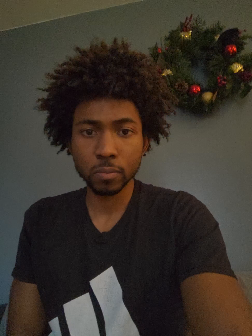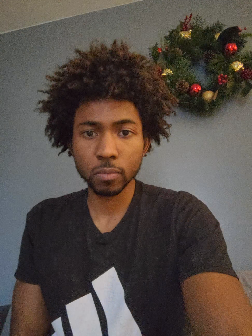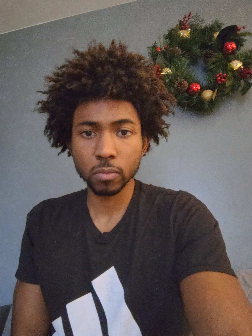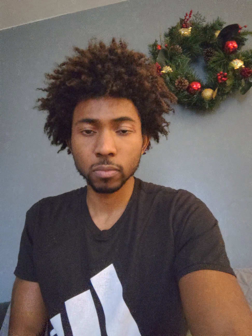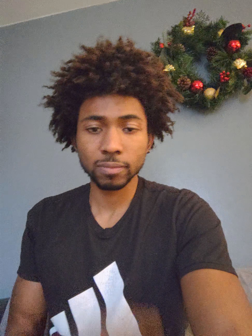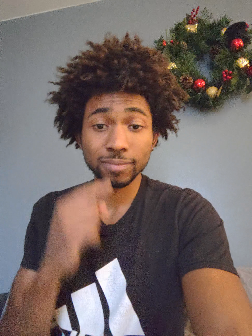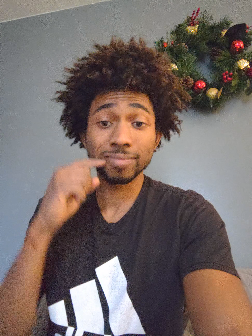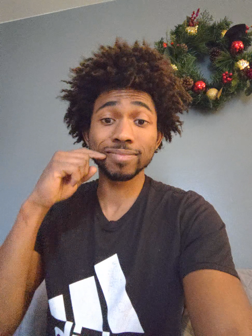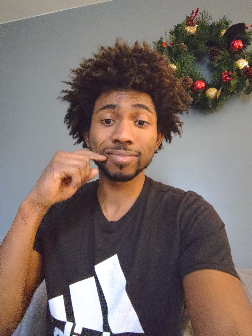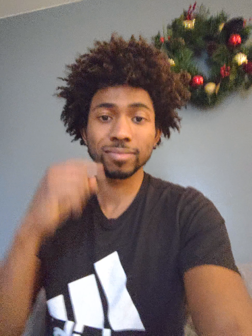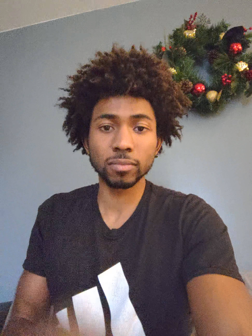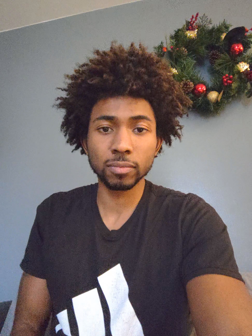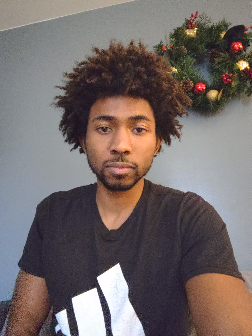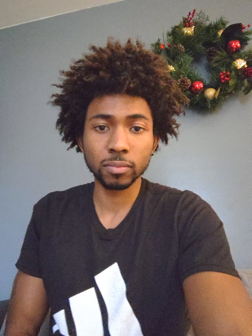smile